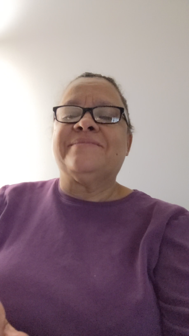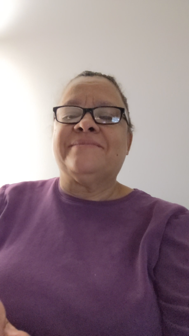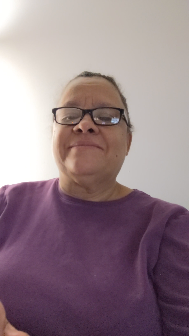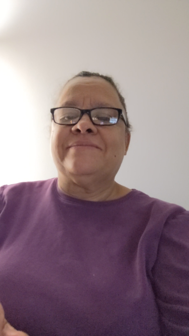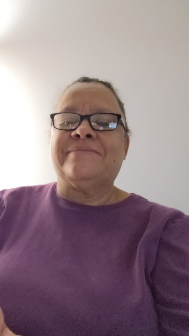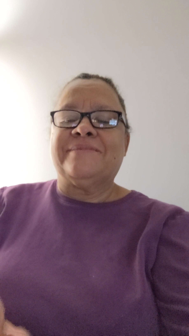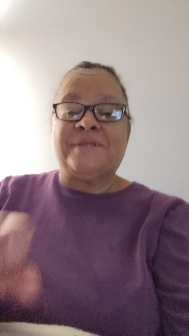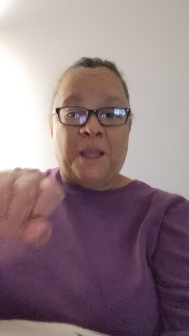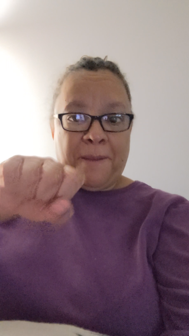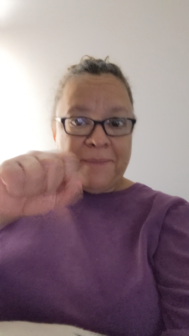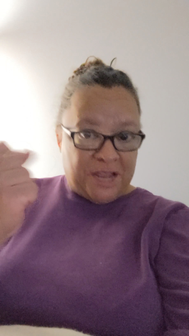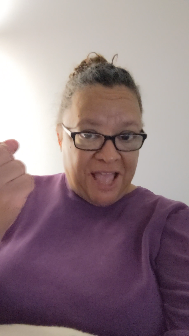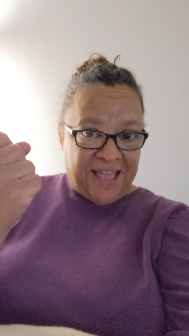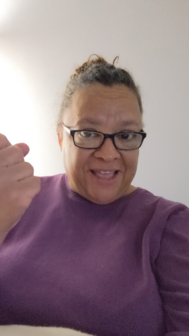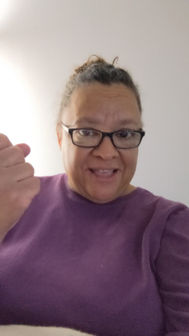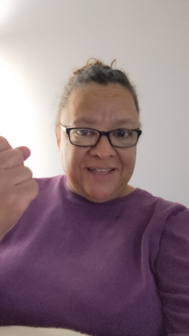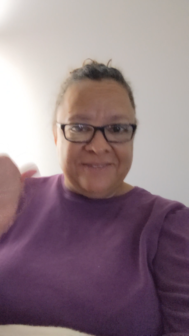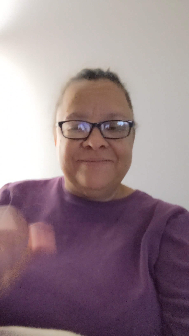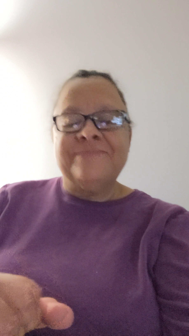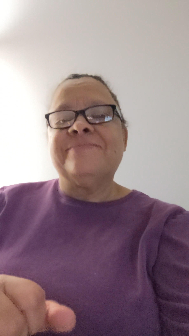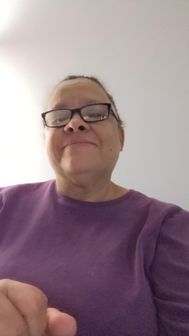break